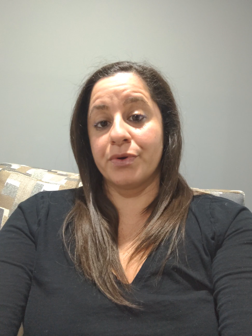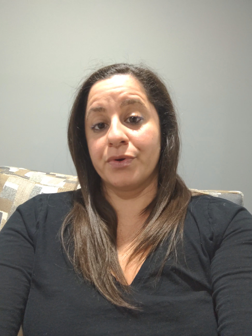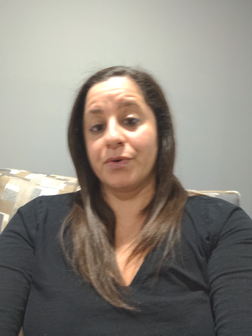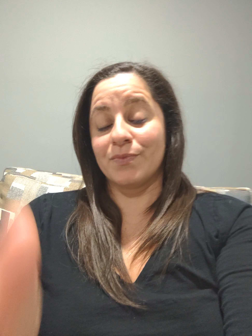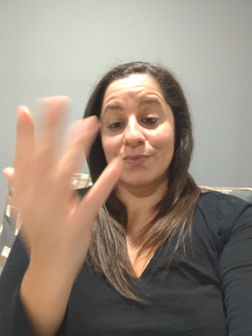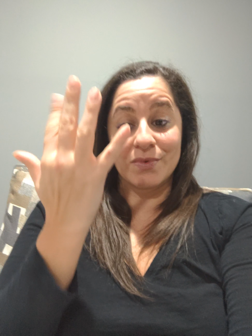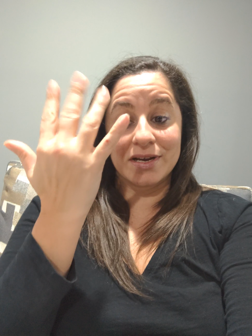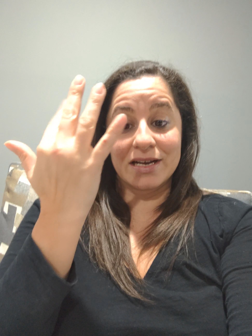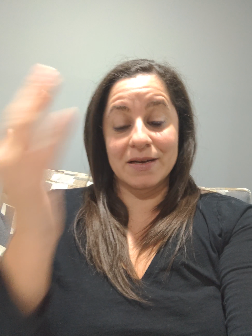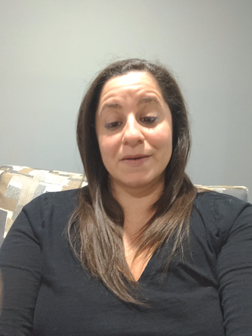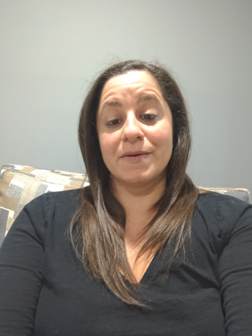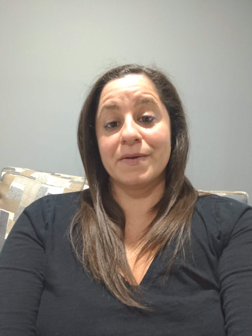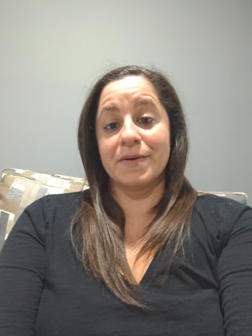wait